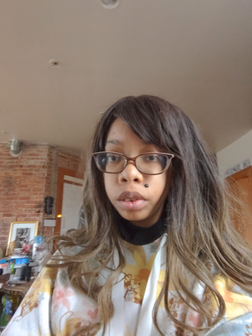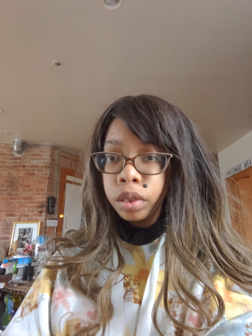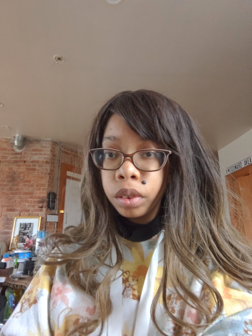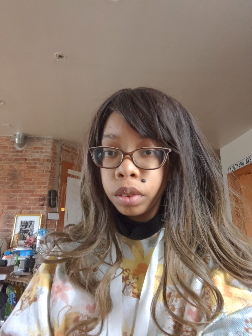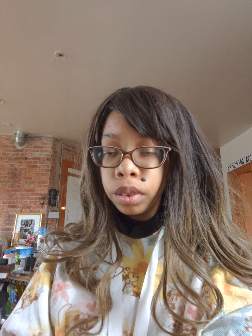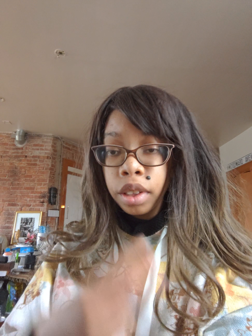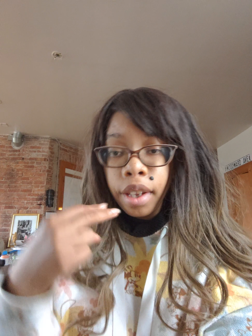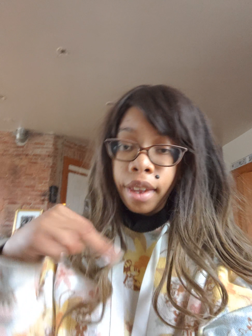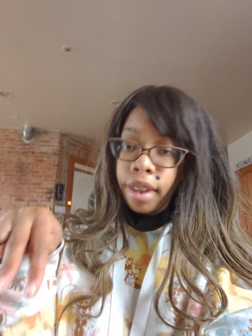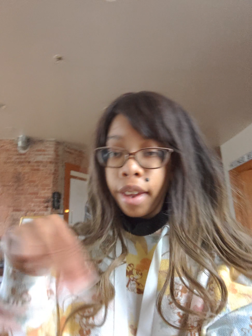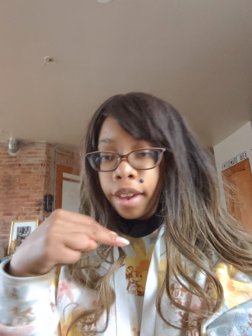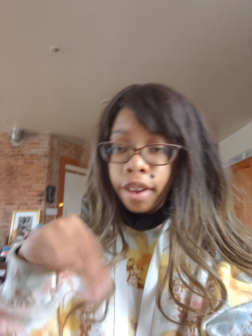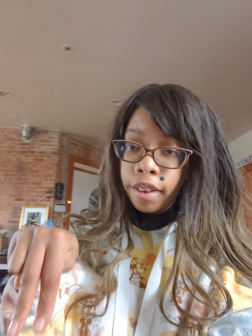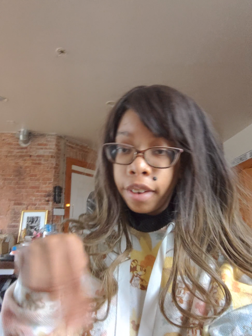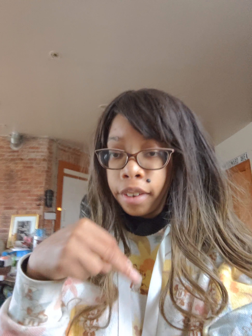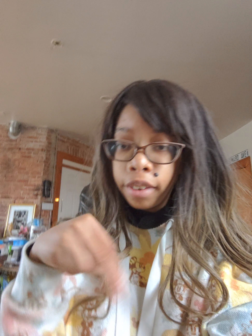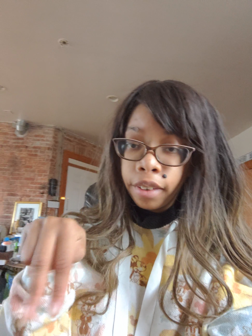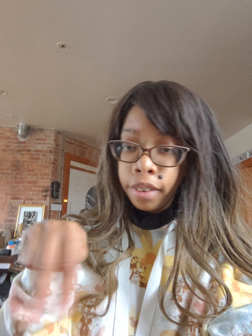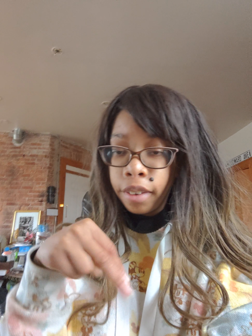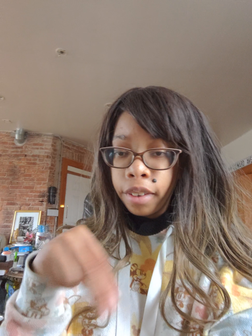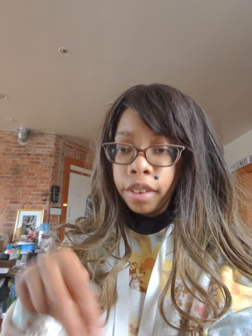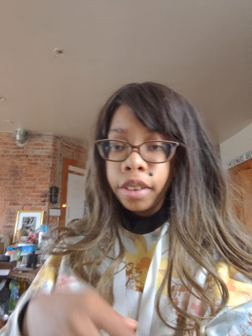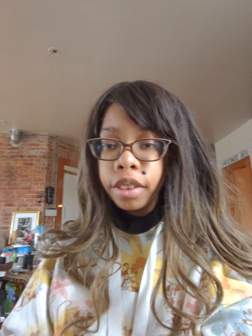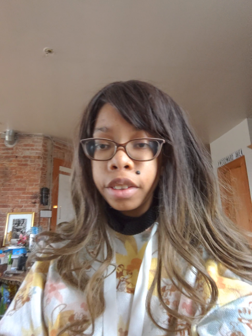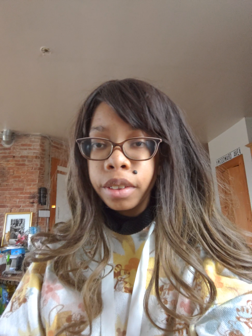dance